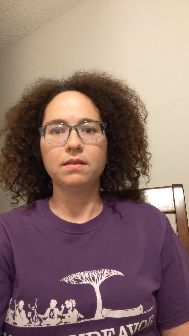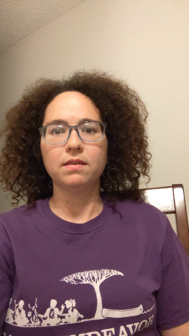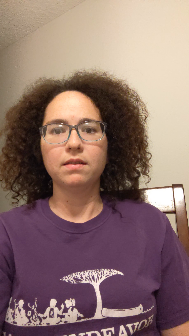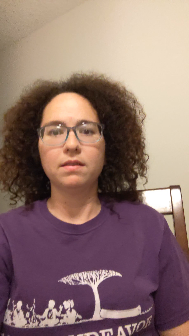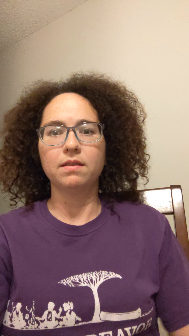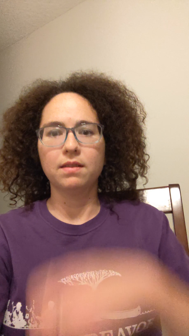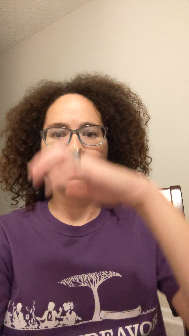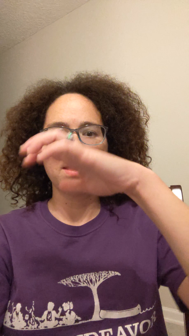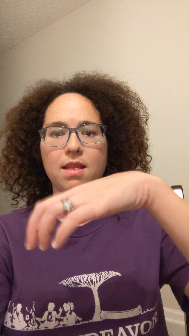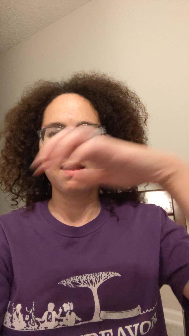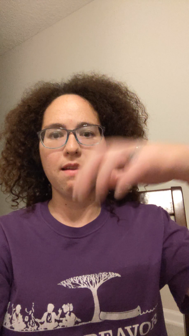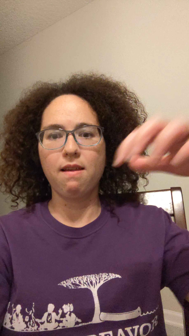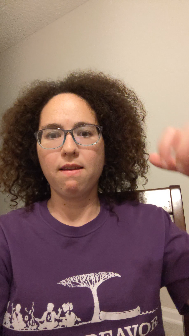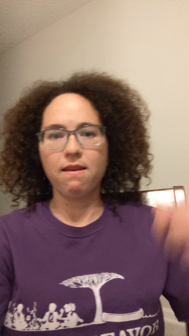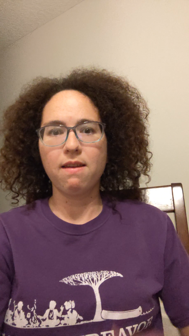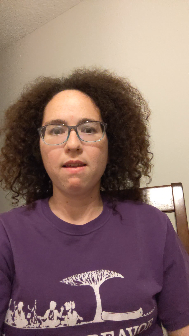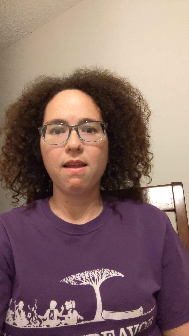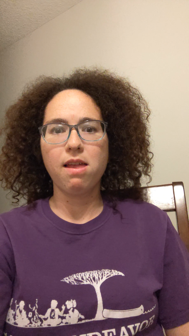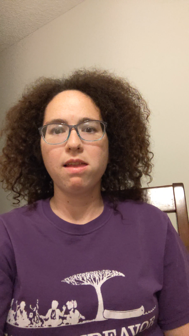grapes